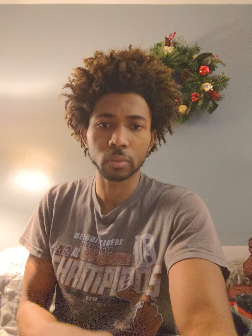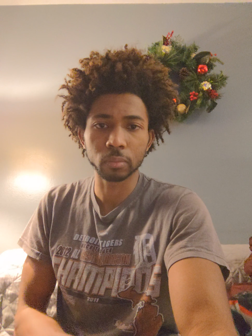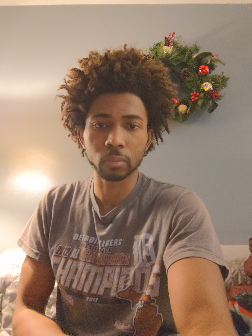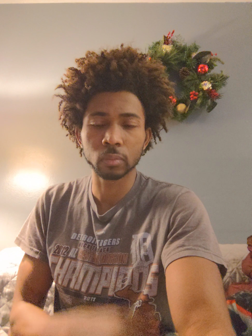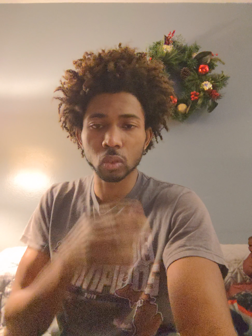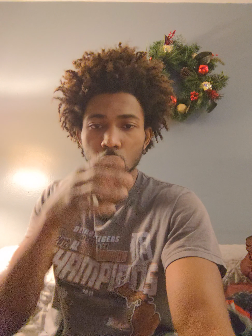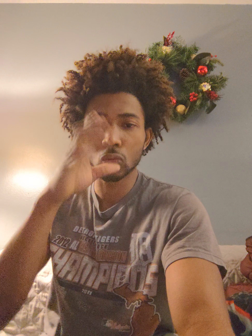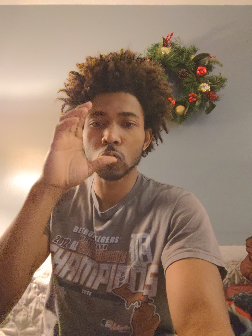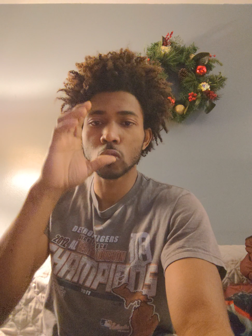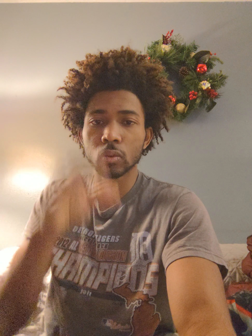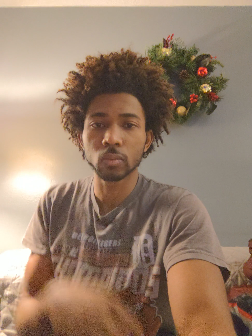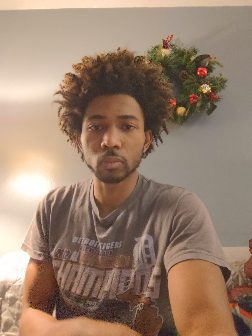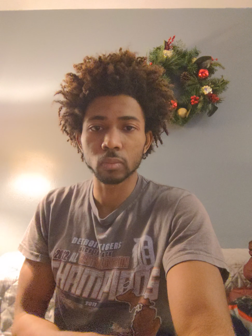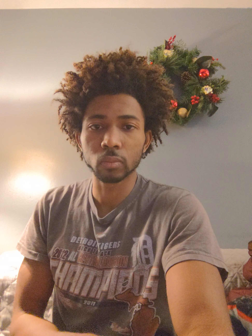drink